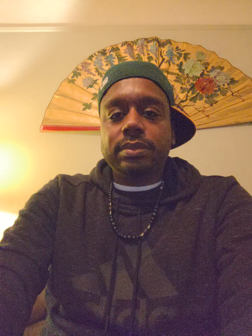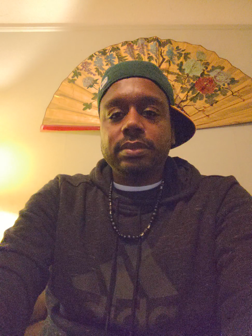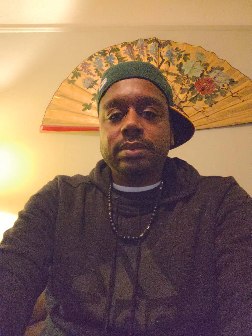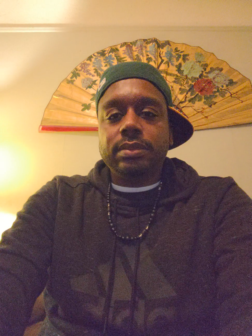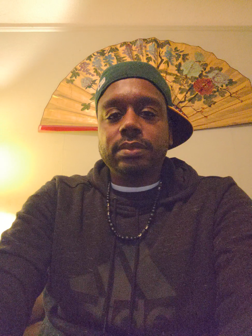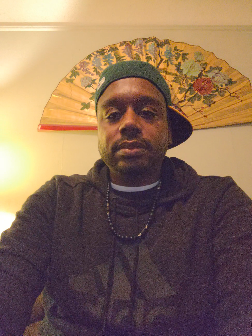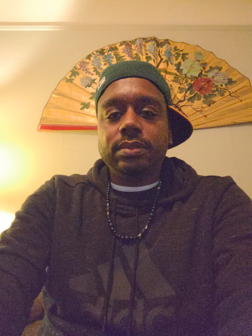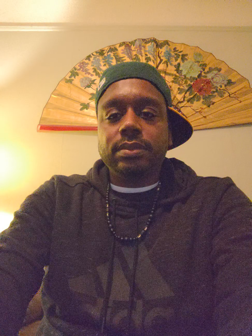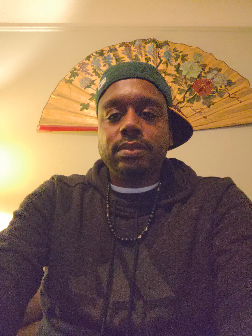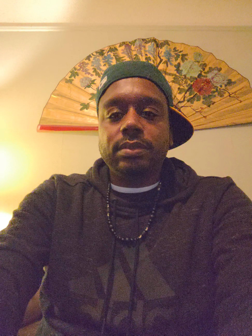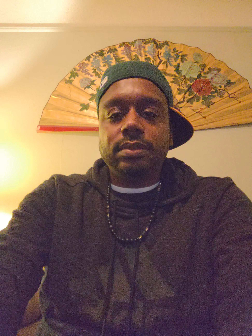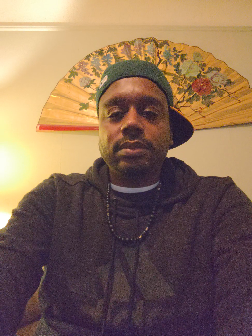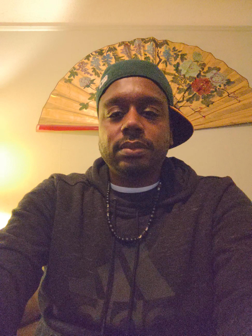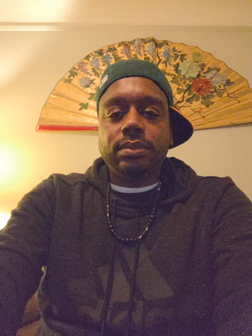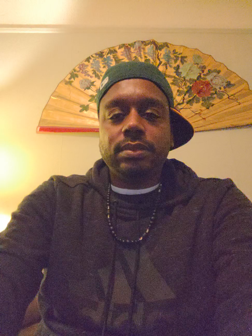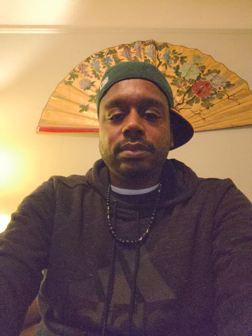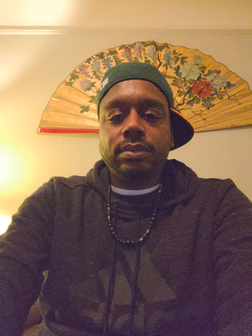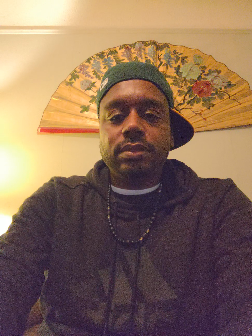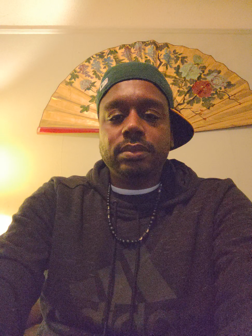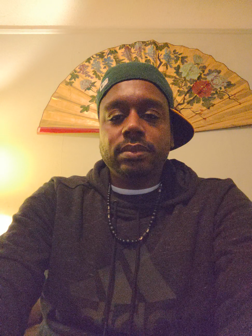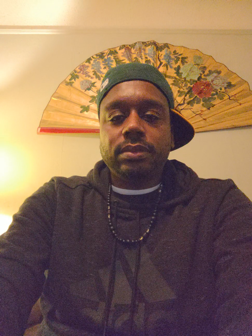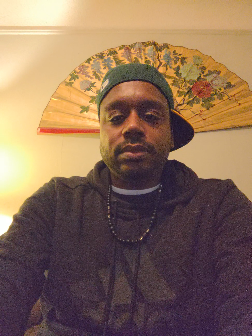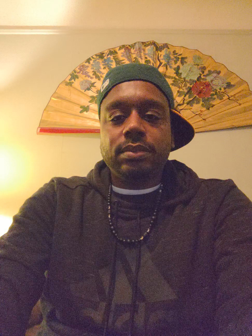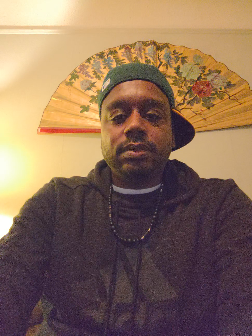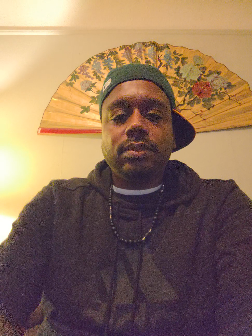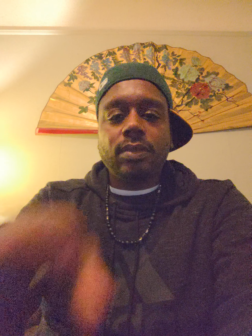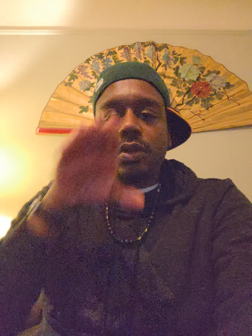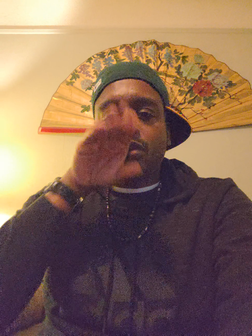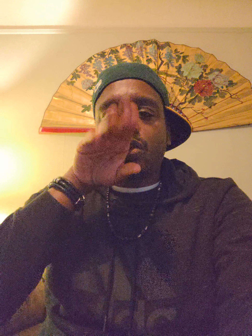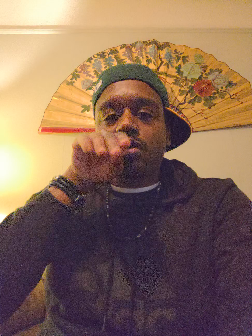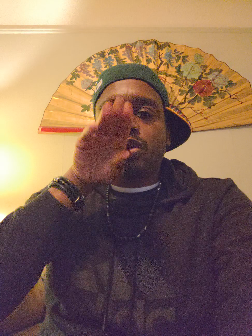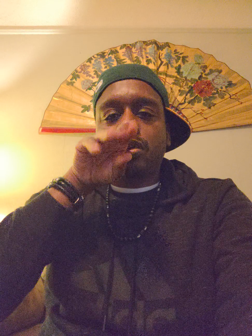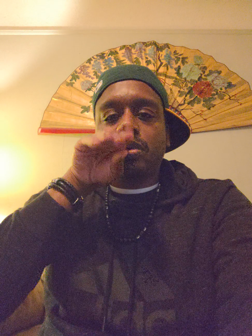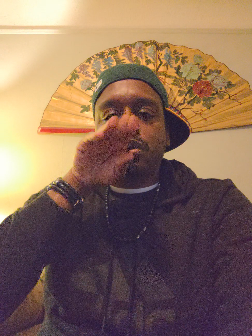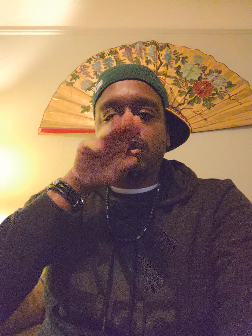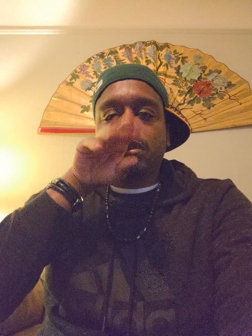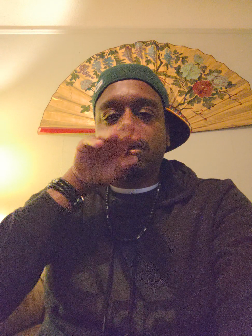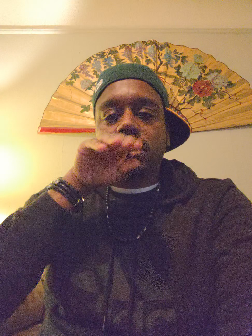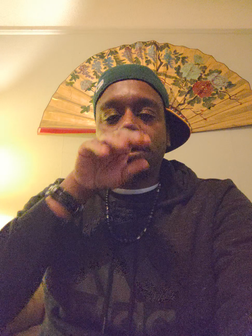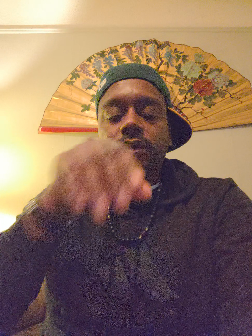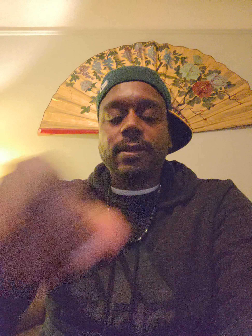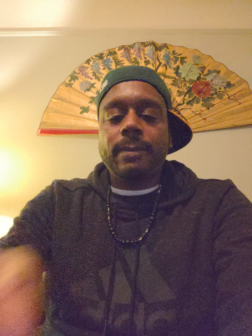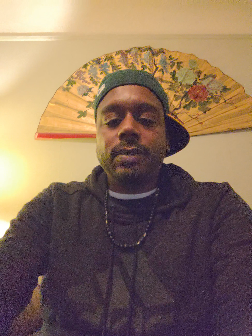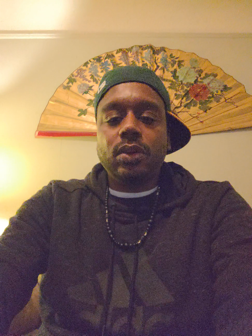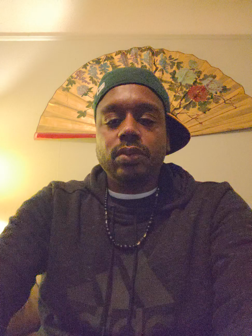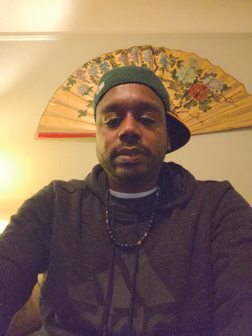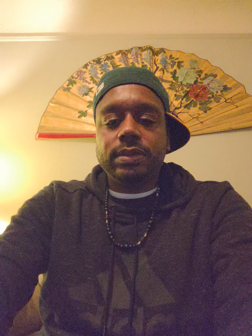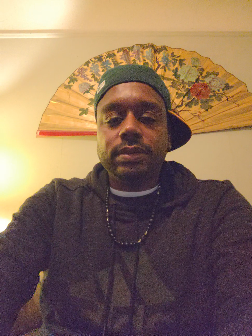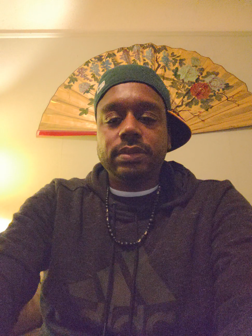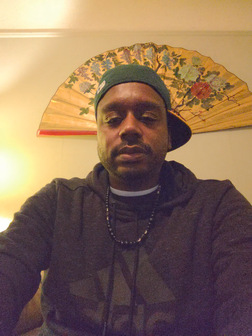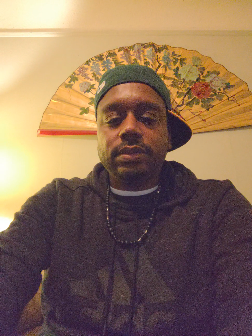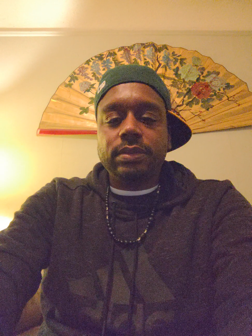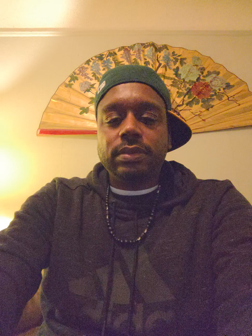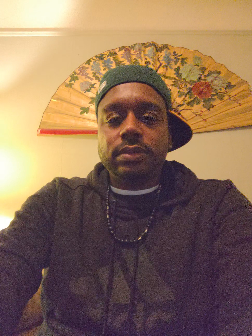goose